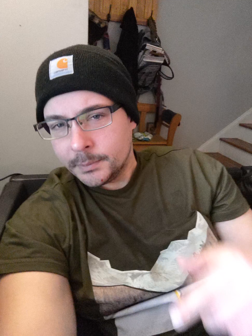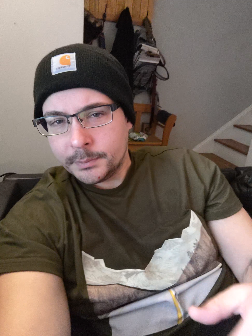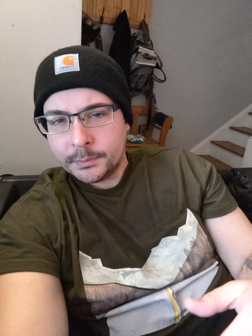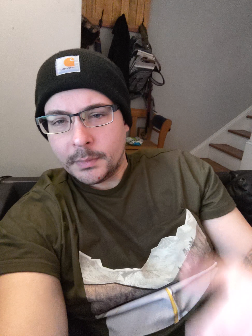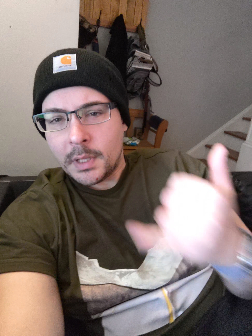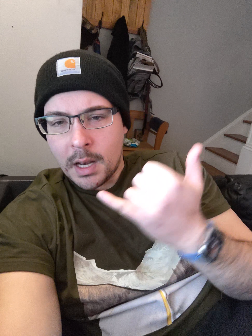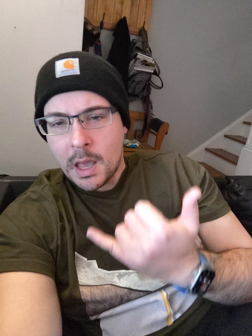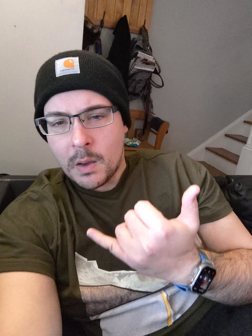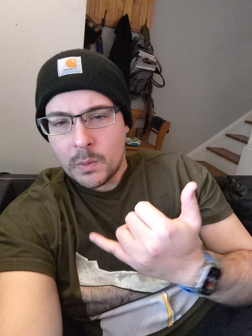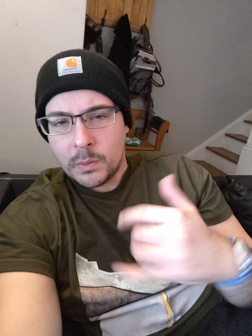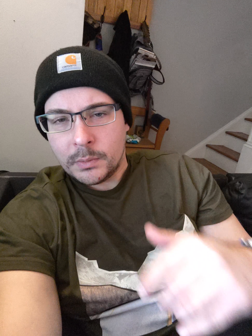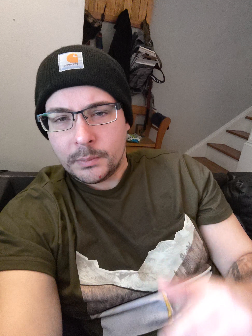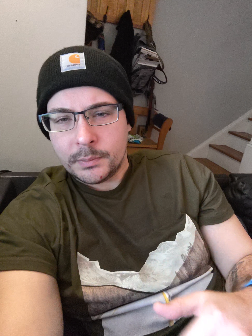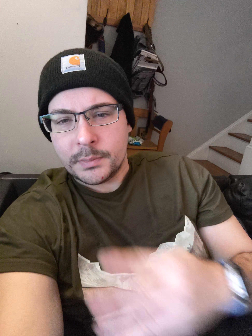now